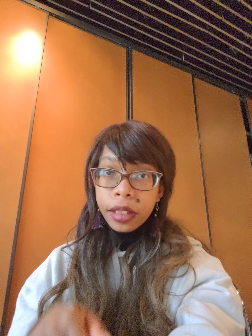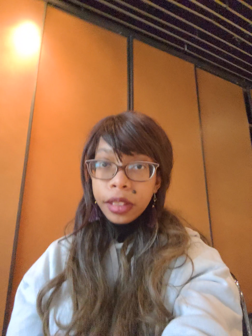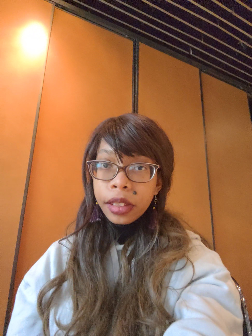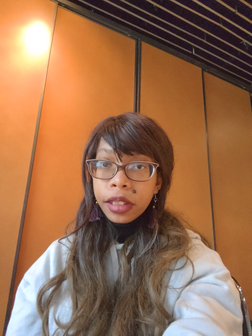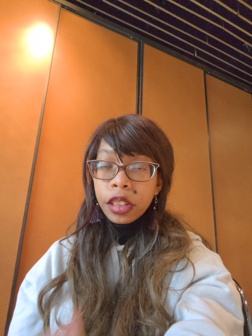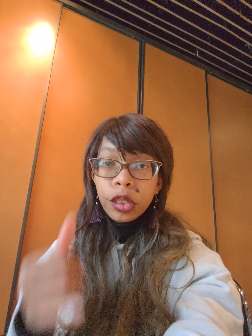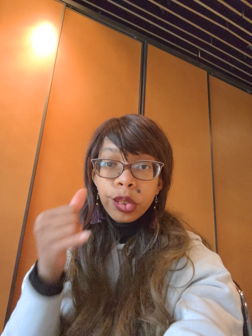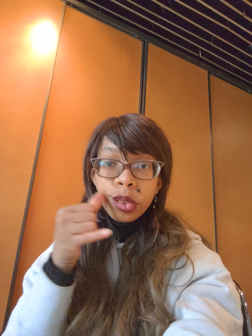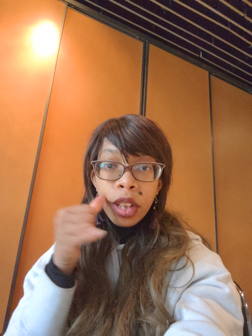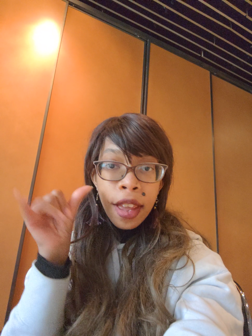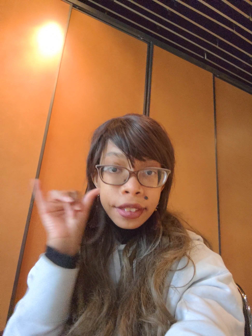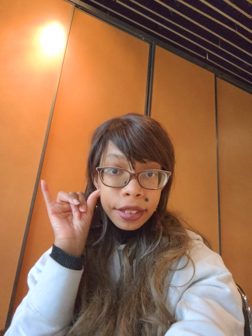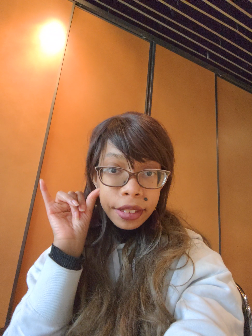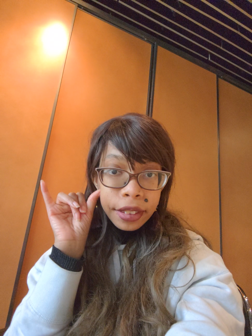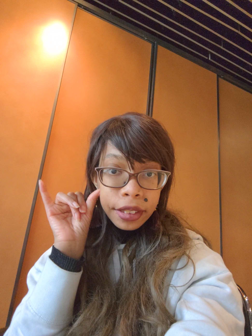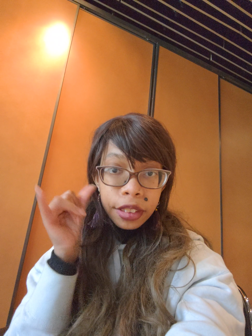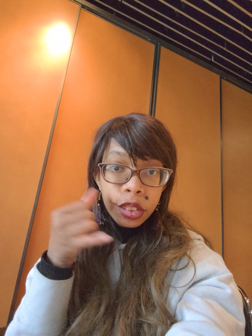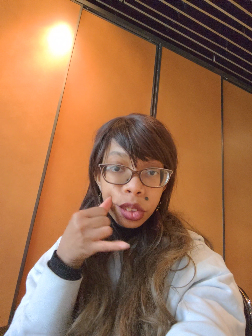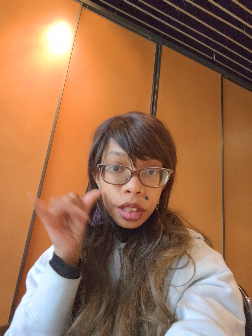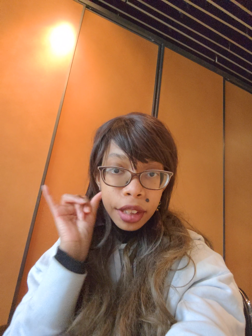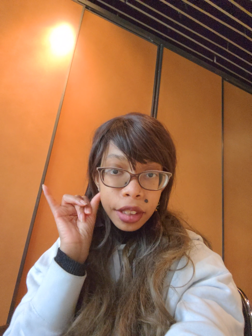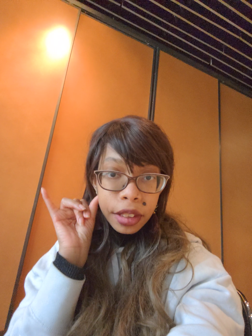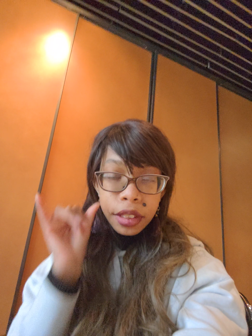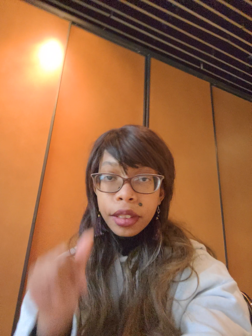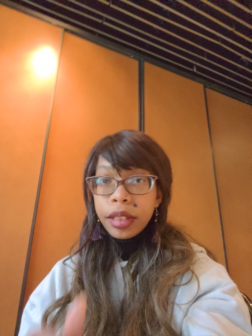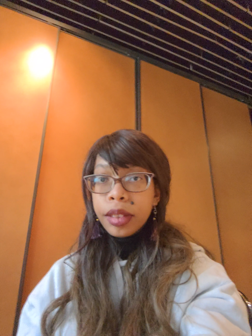yesterday